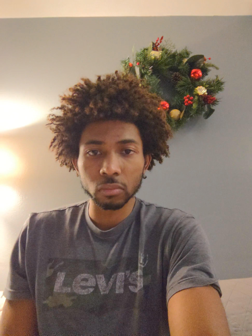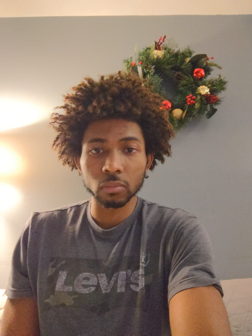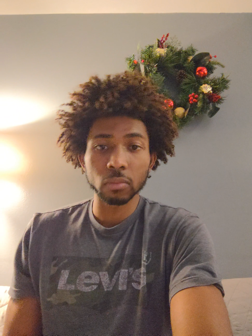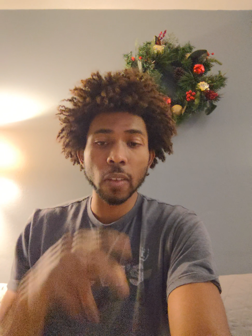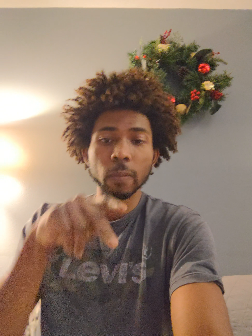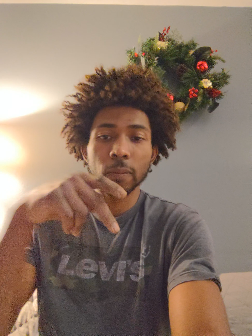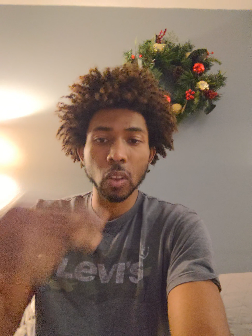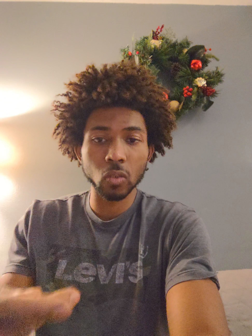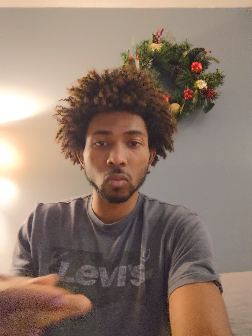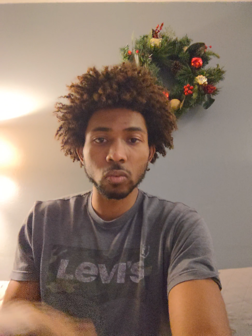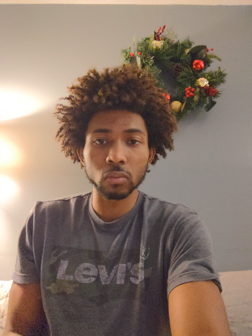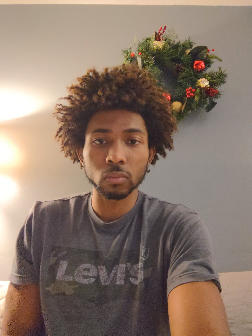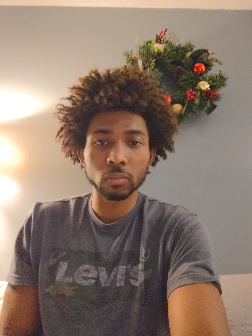fall